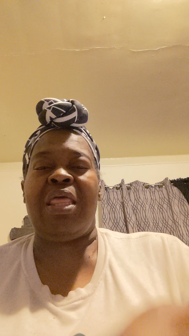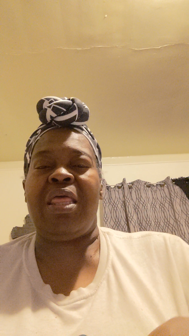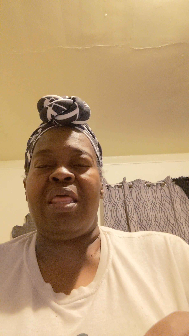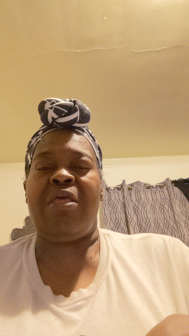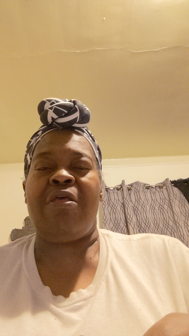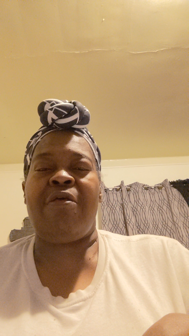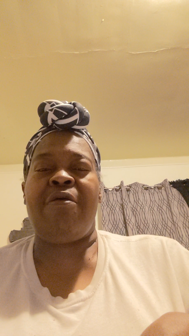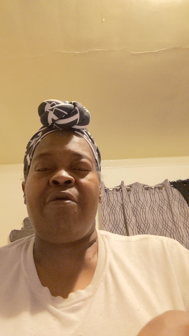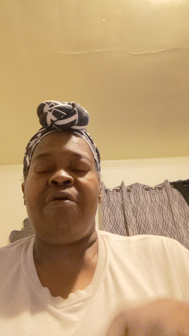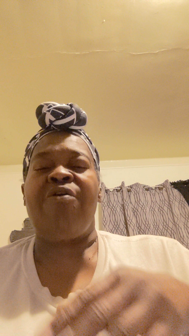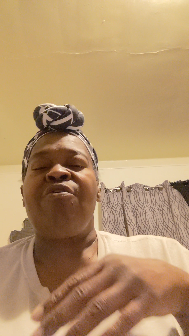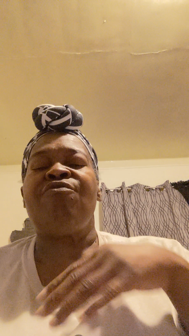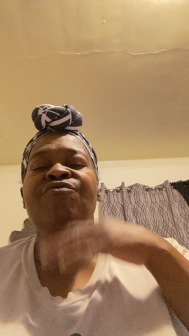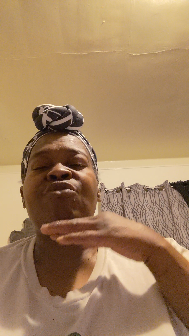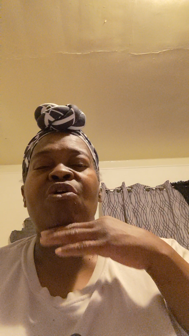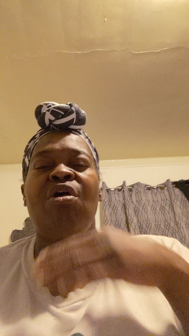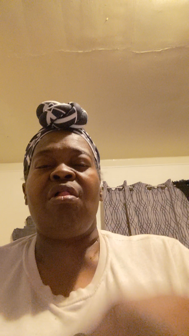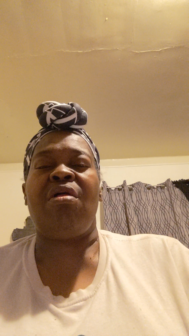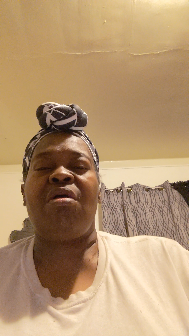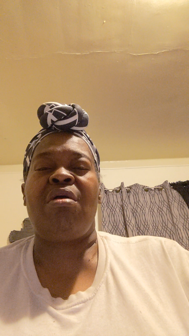full